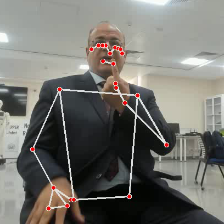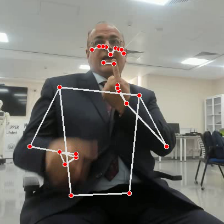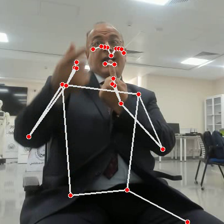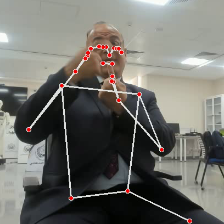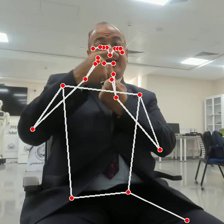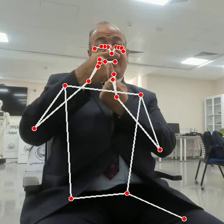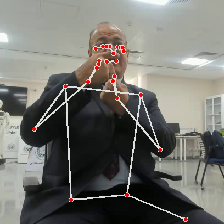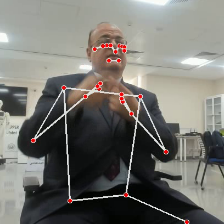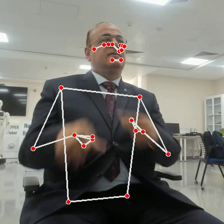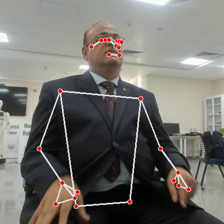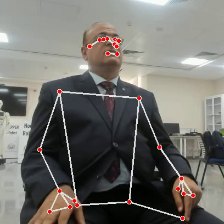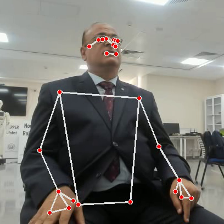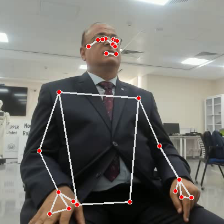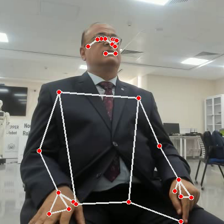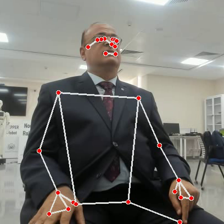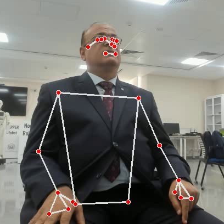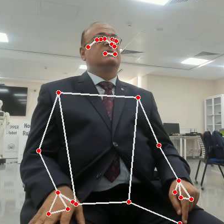khaly balk